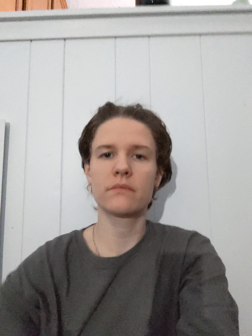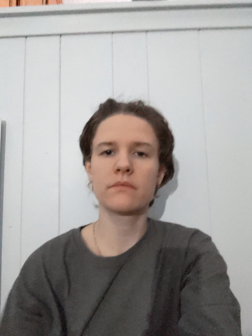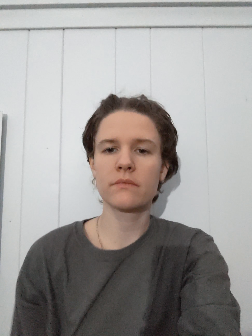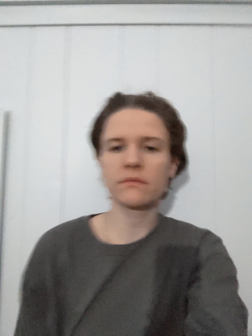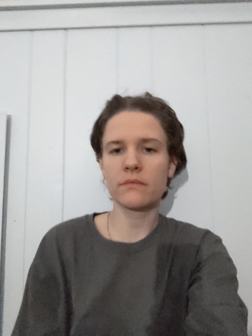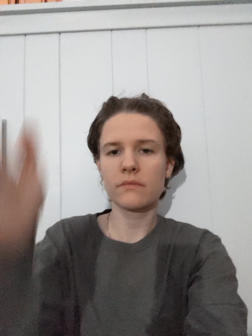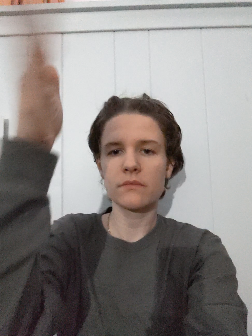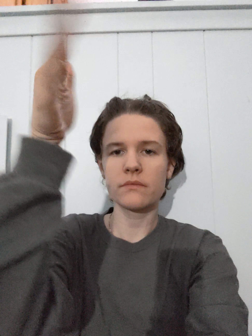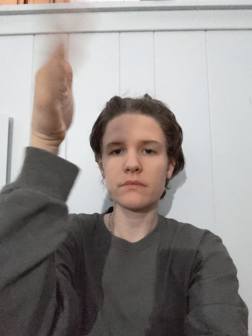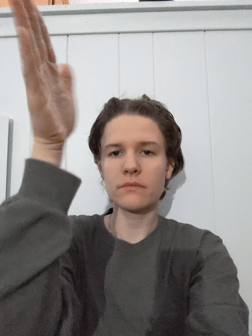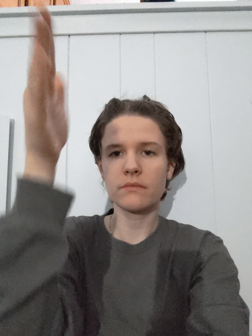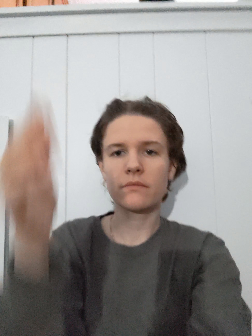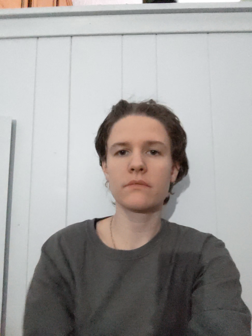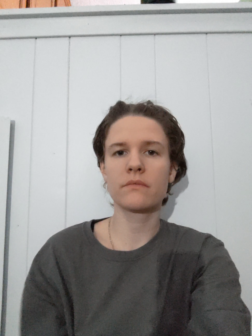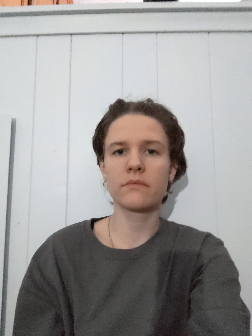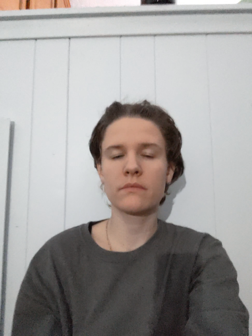flag